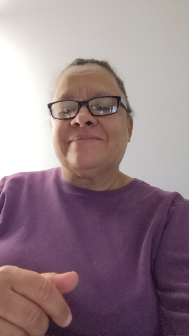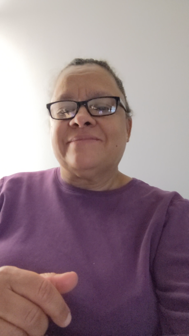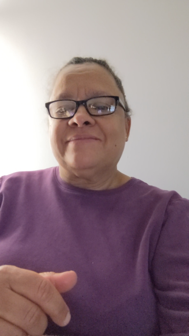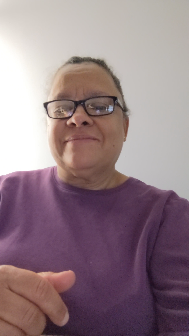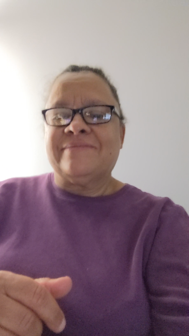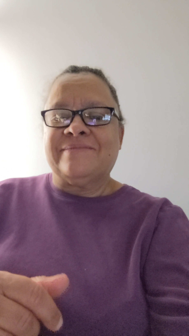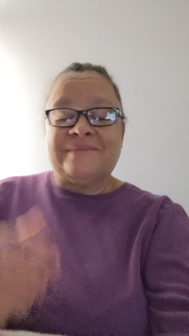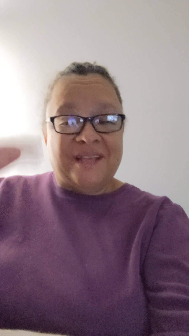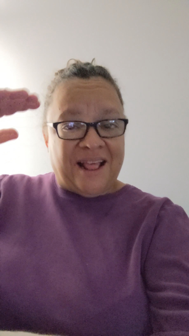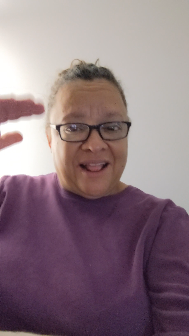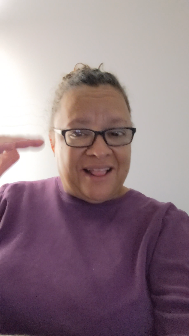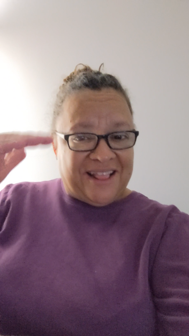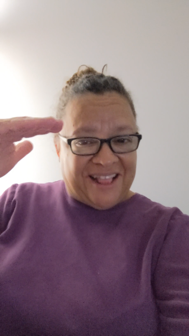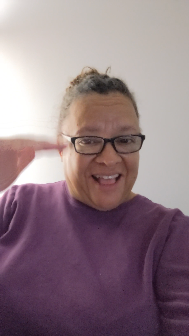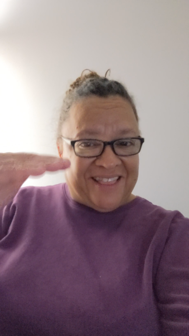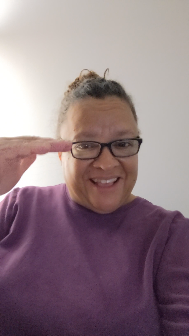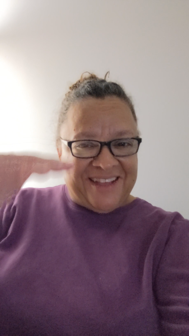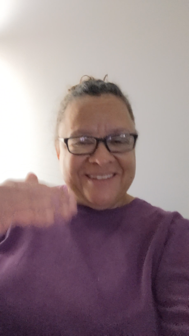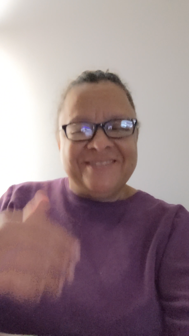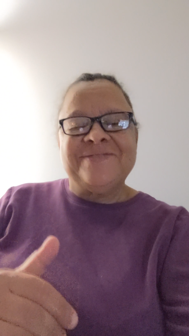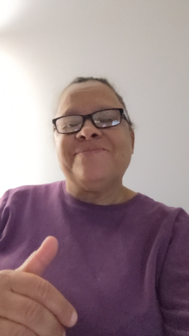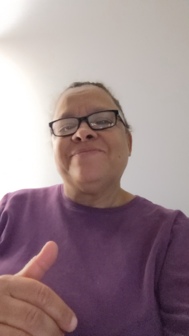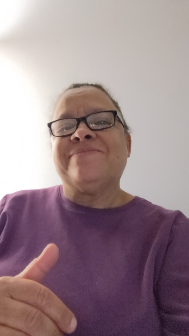little